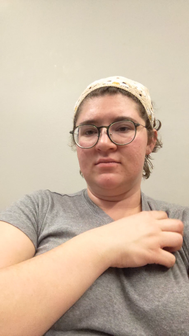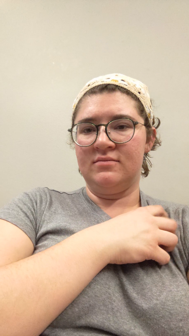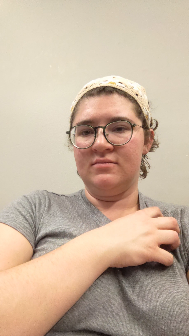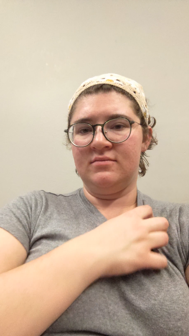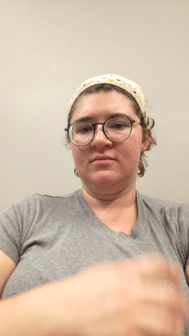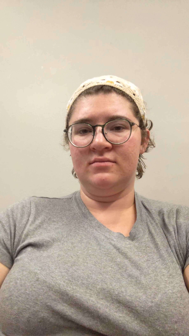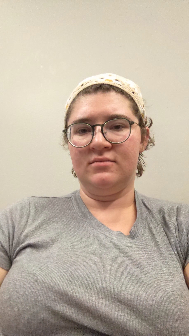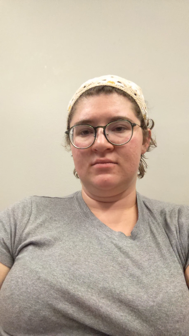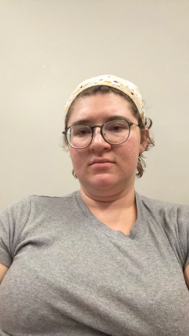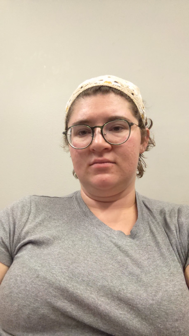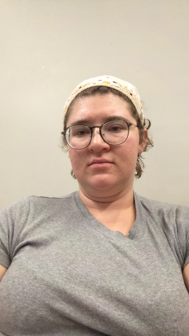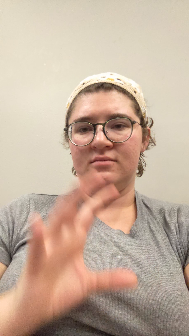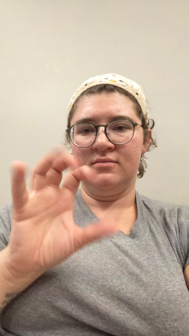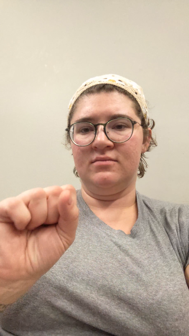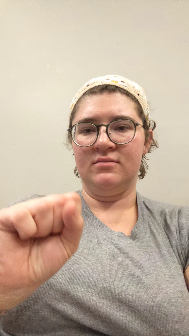catch